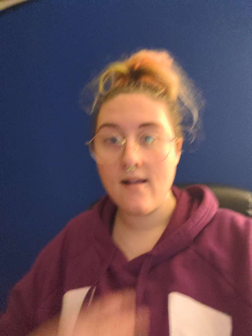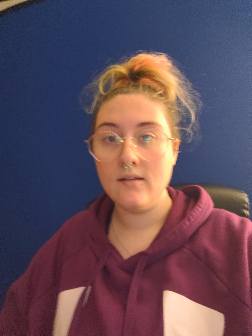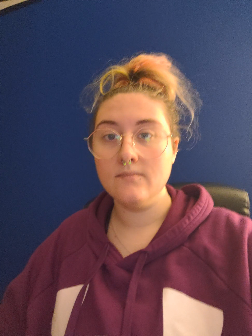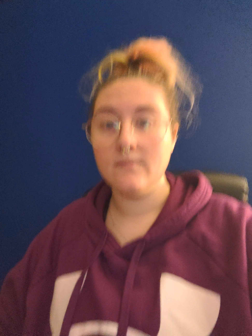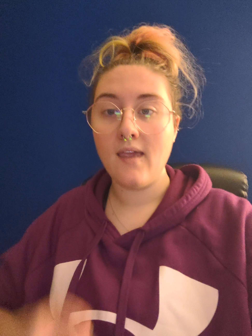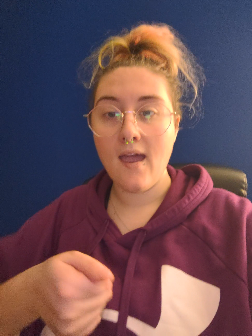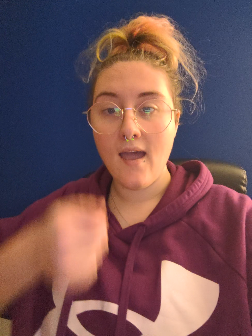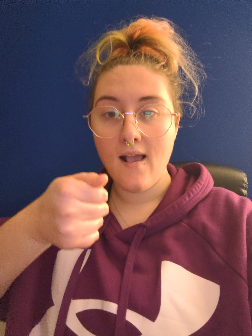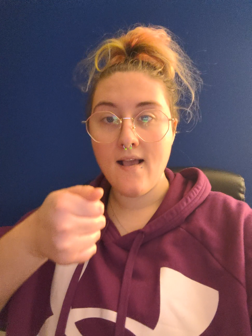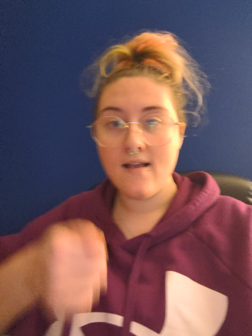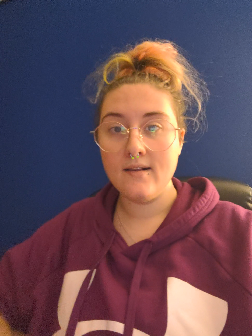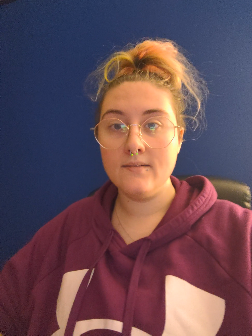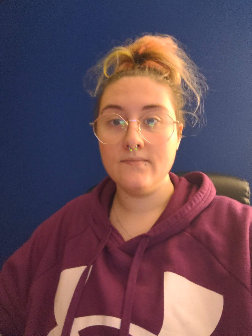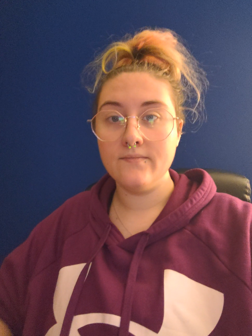hide